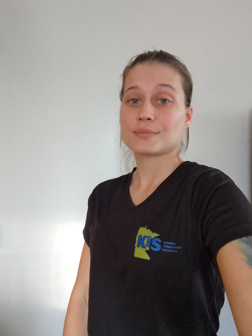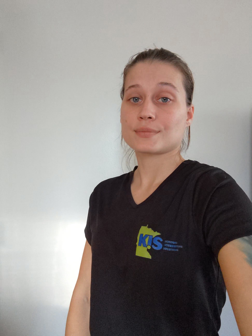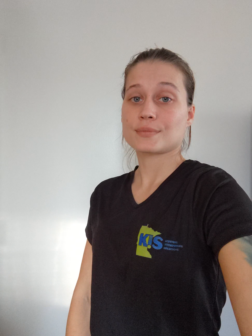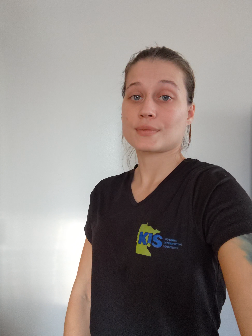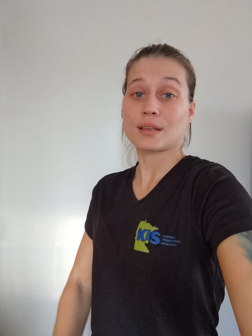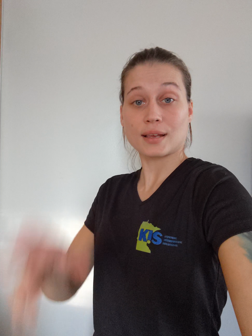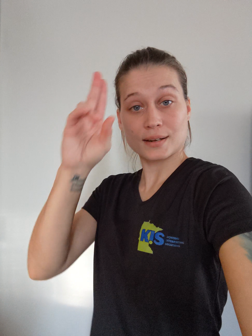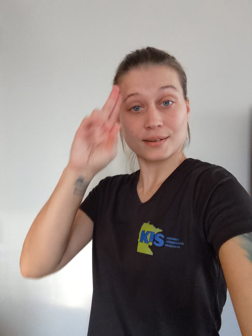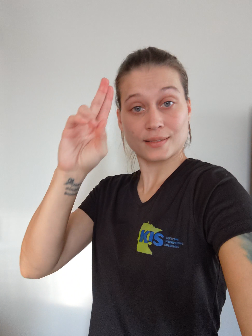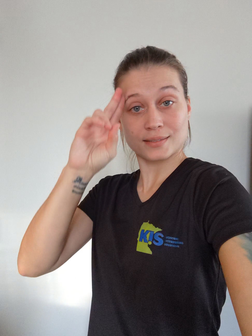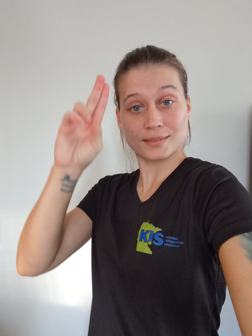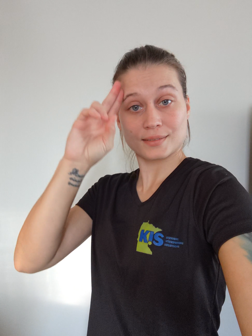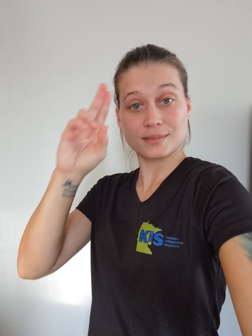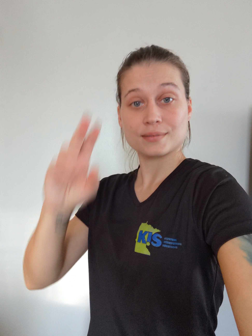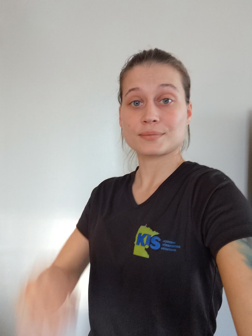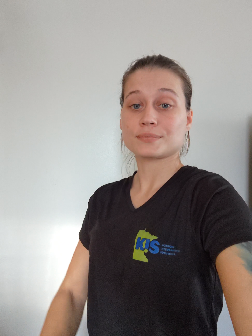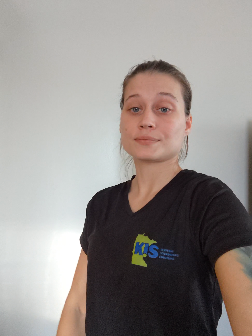uncle